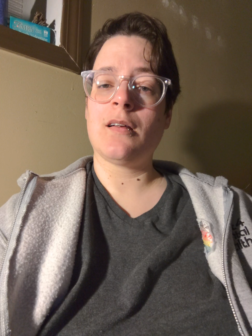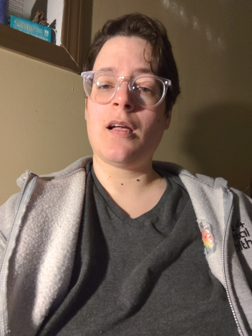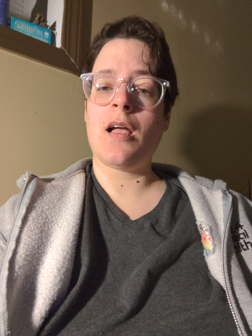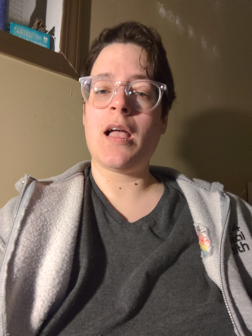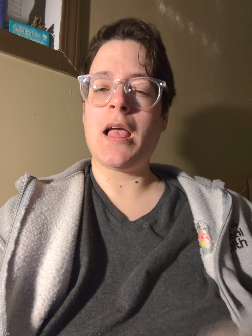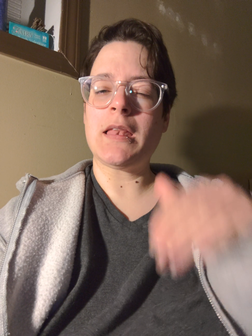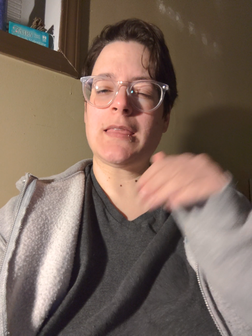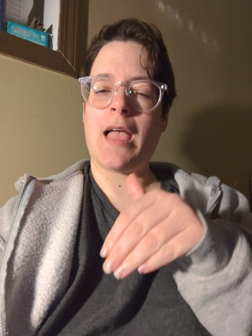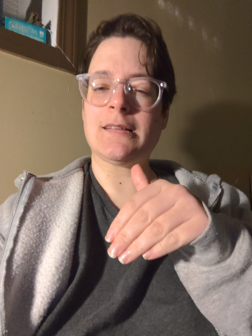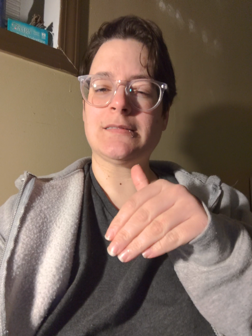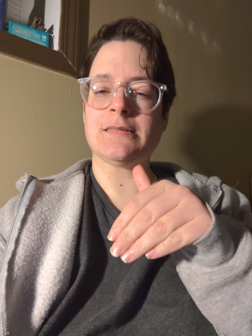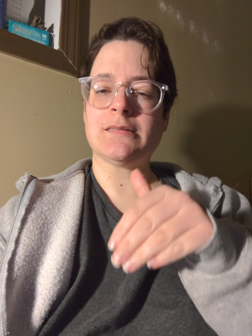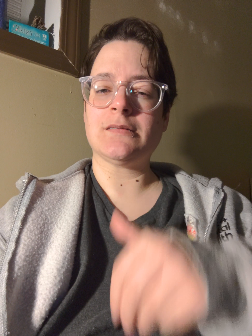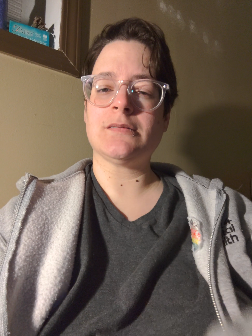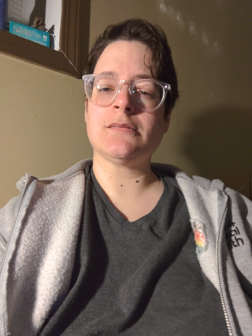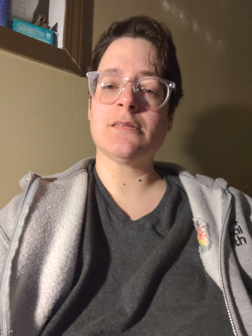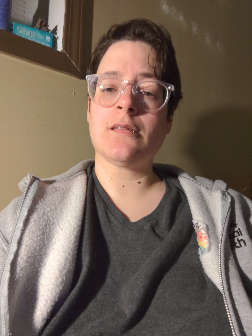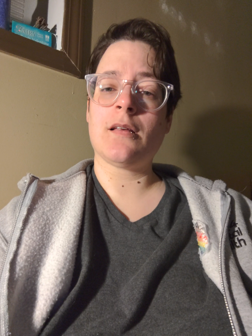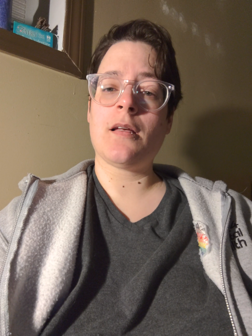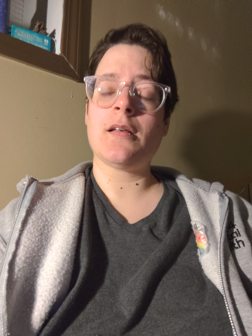night